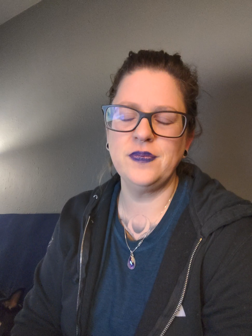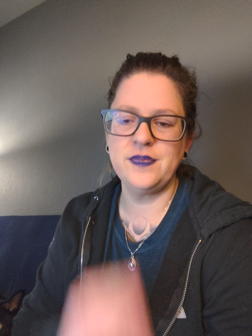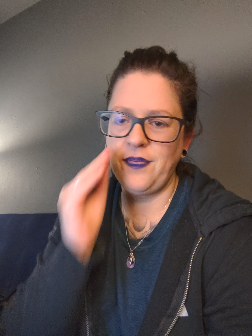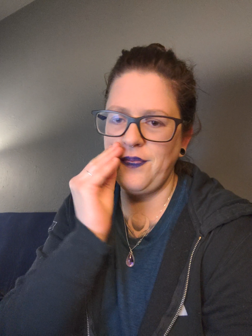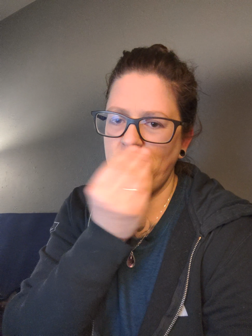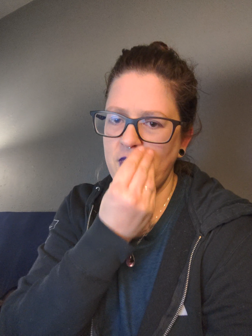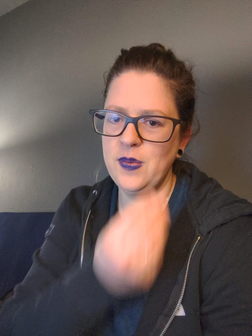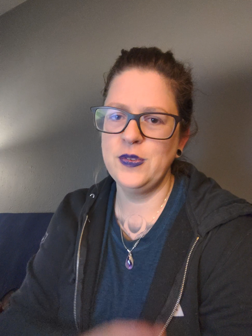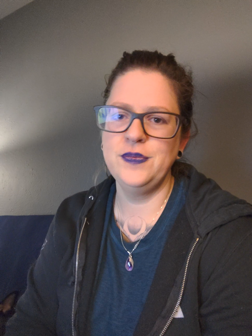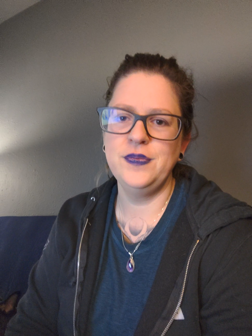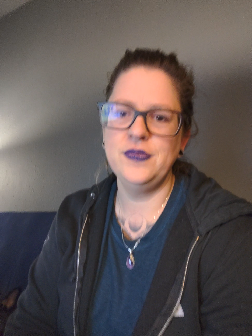flower